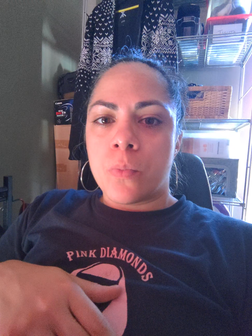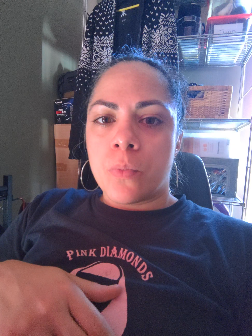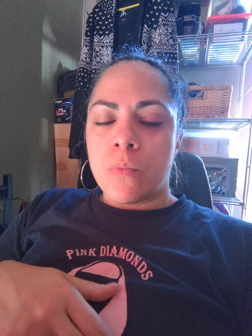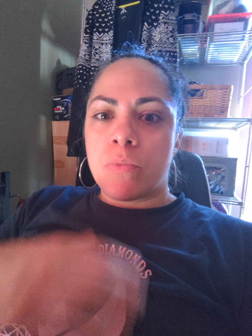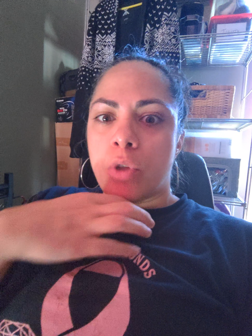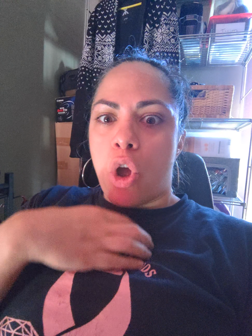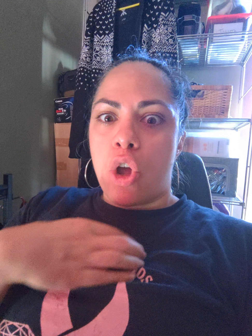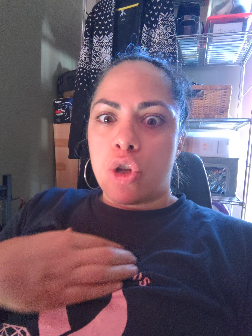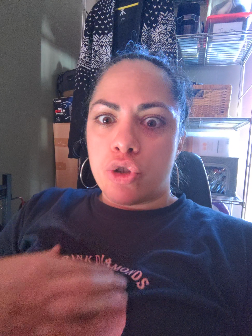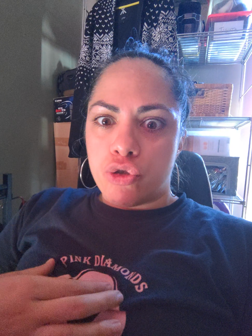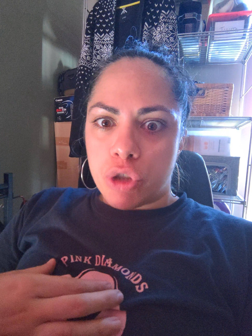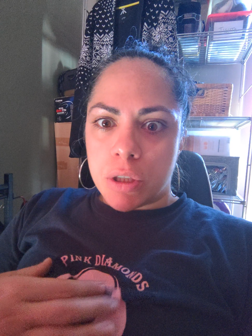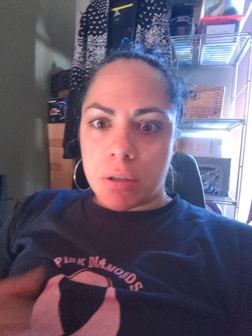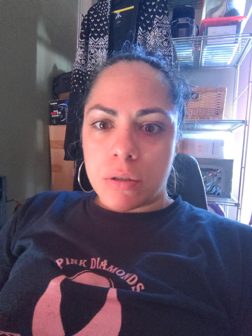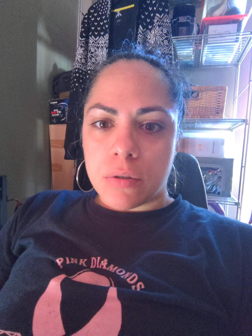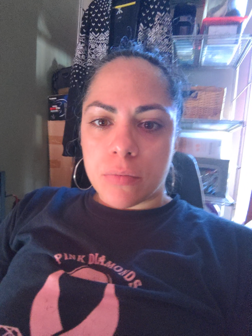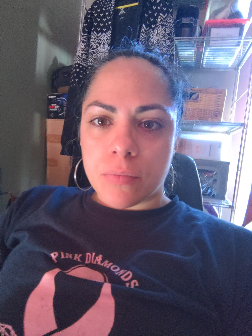hungry